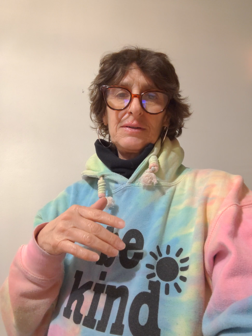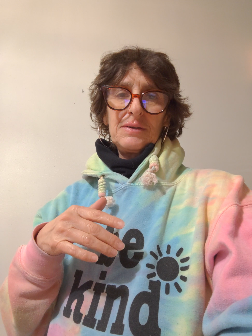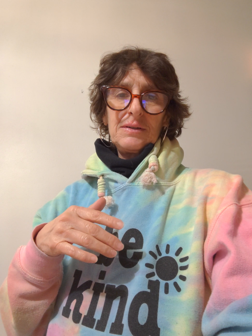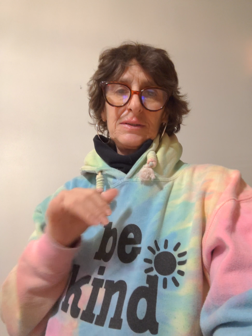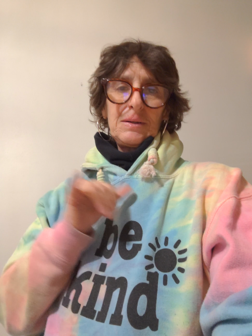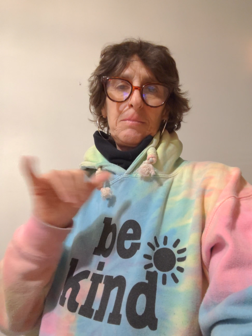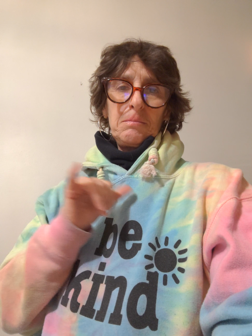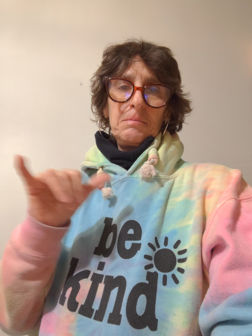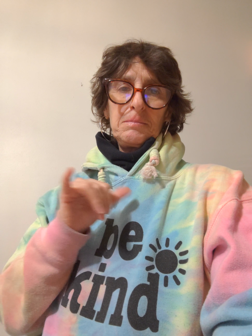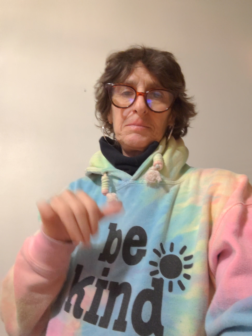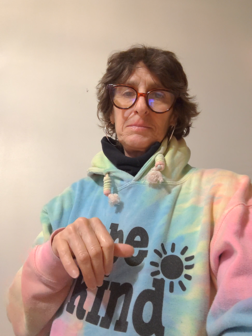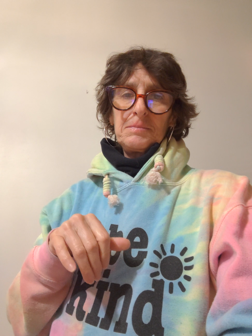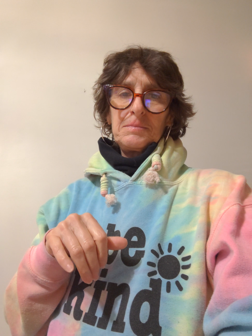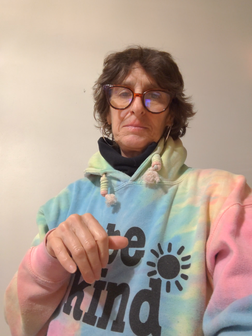same